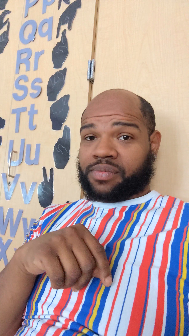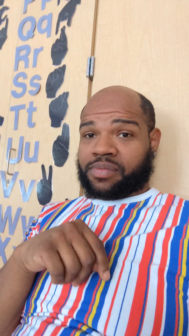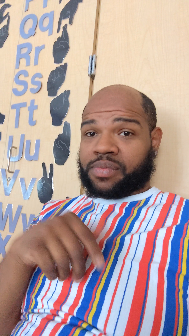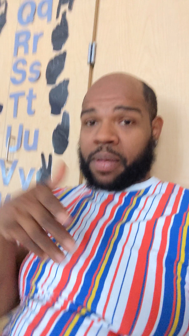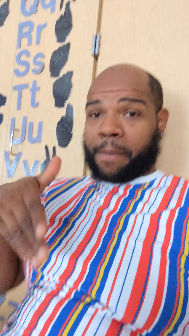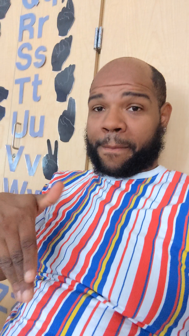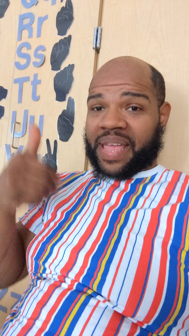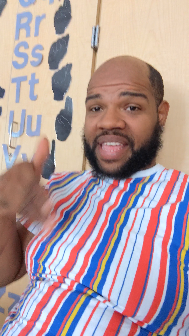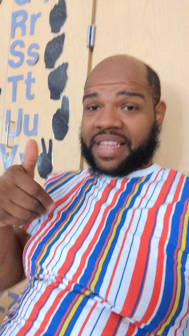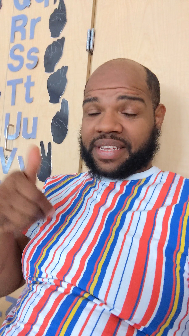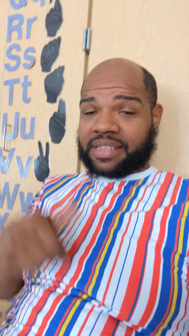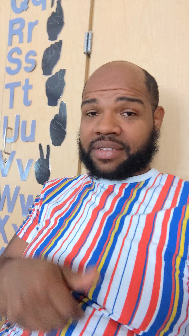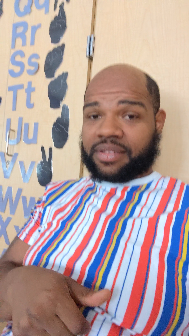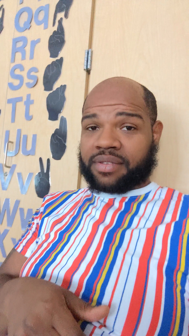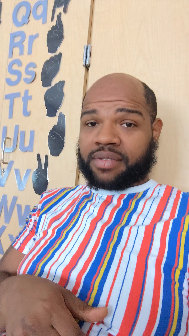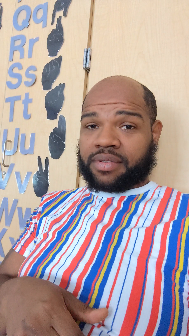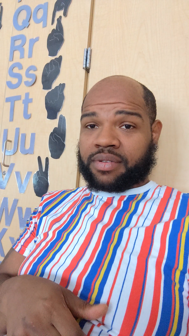pants